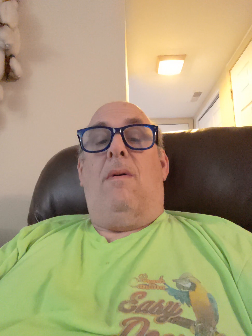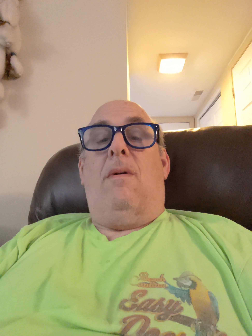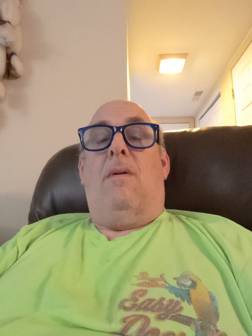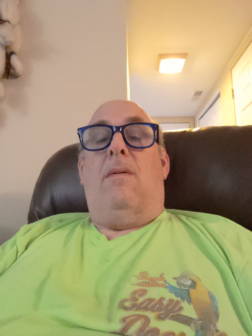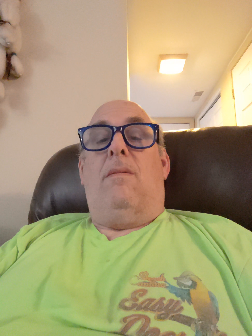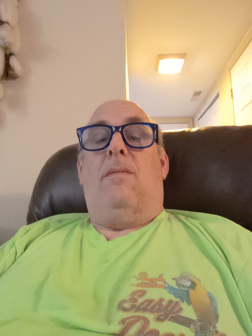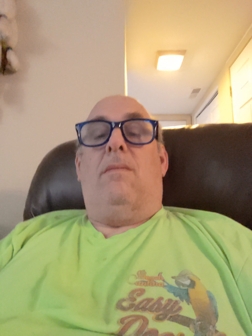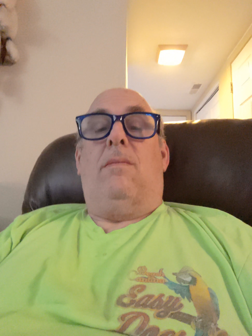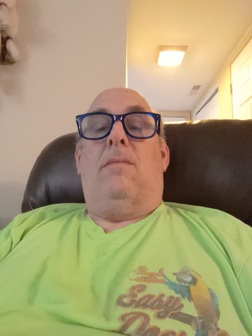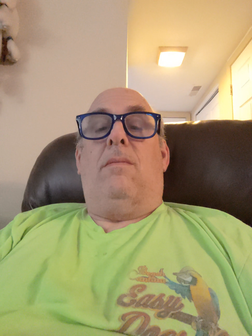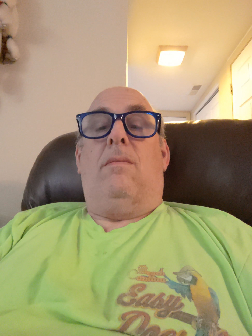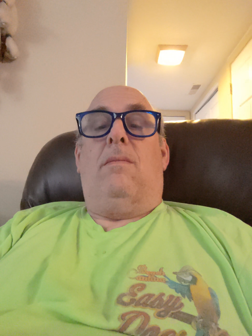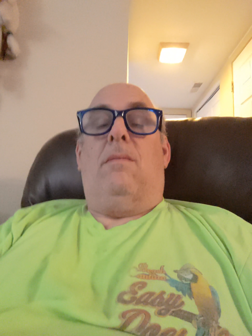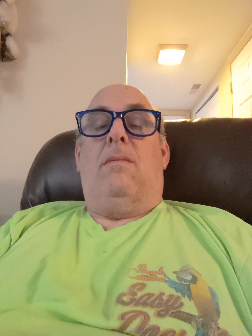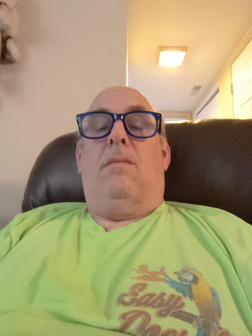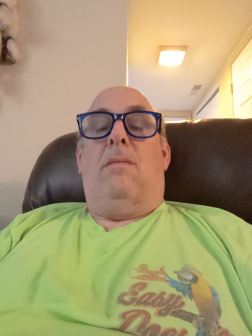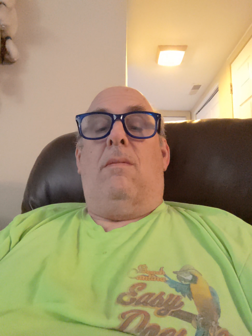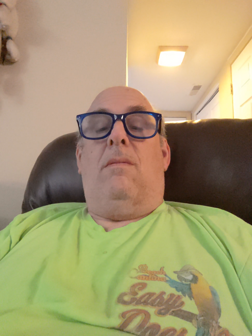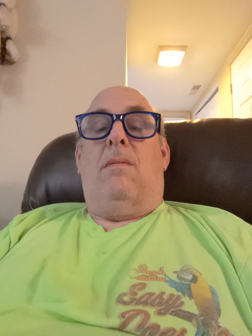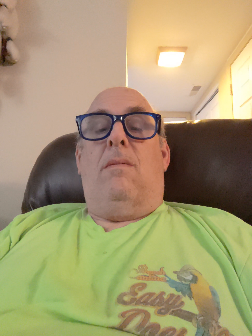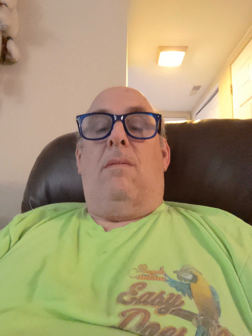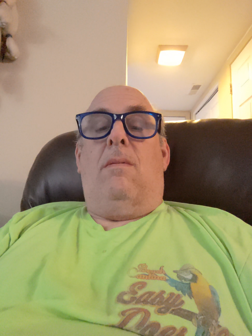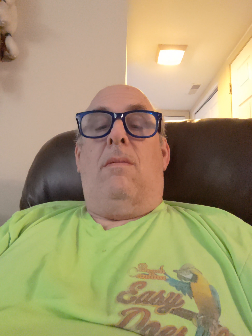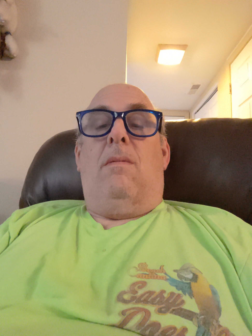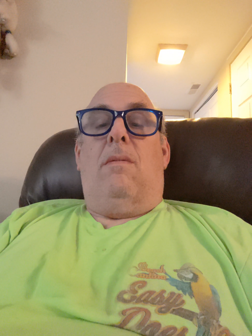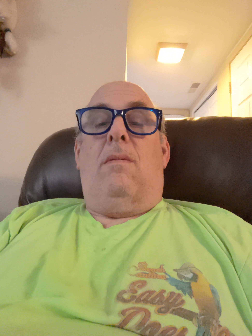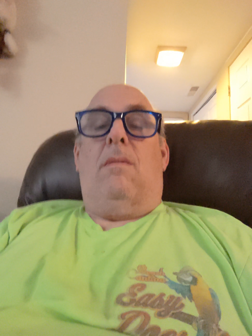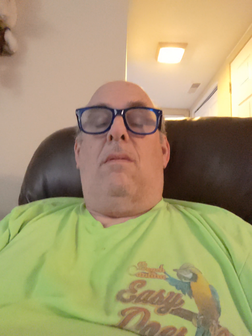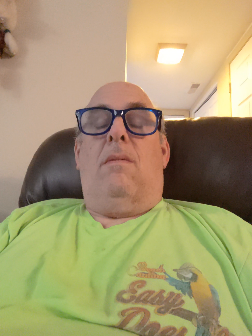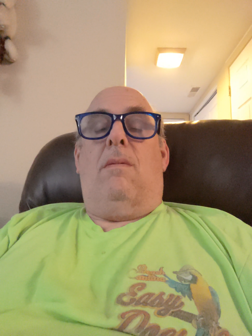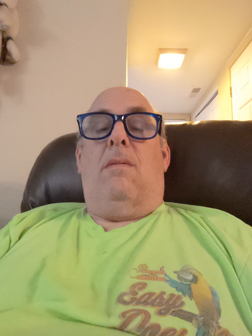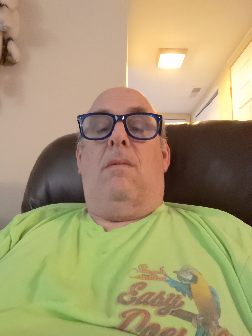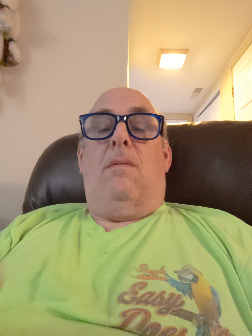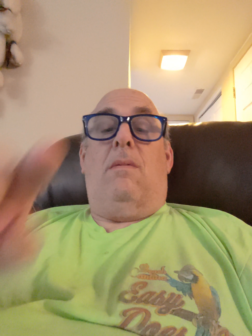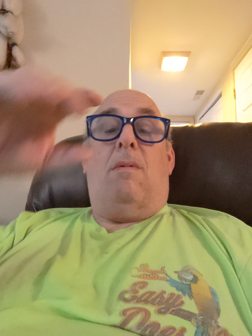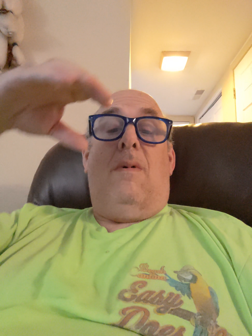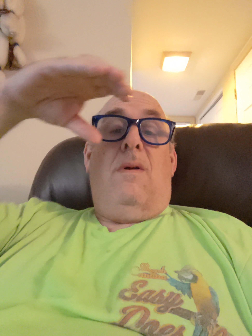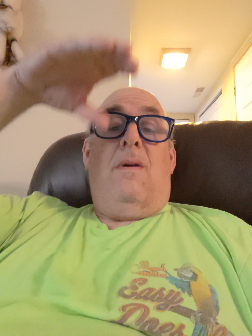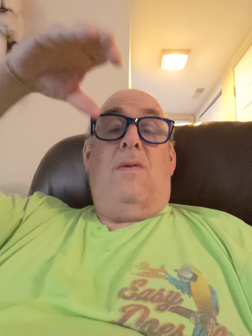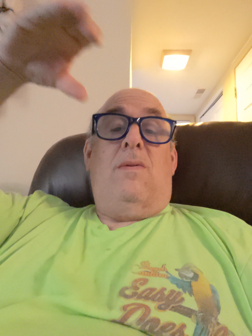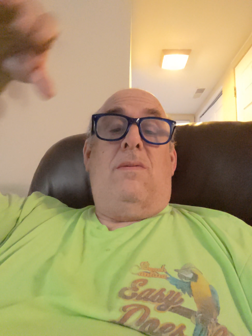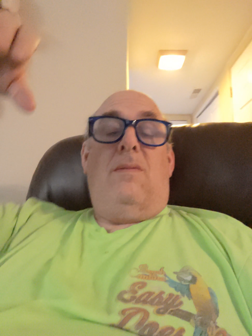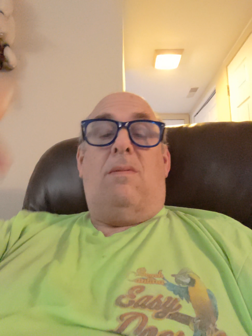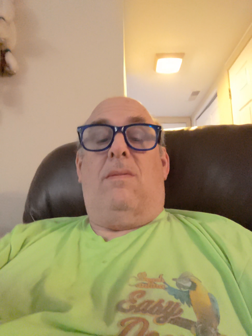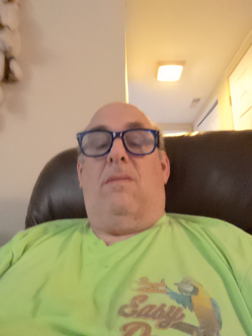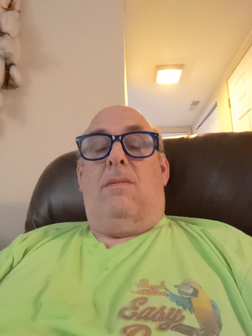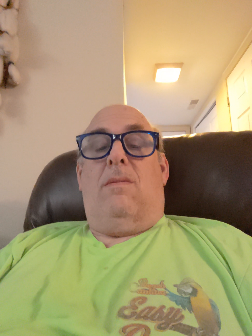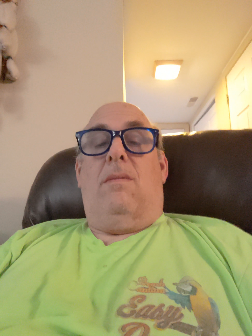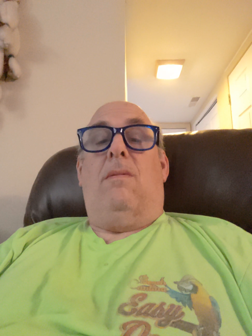cloud